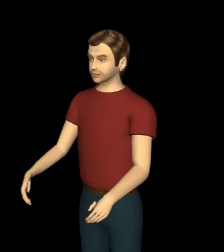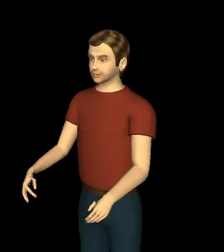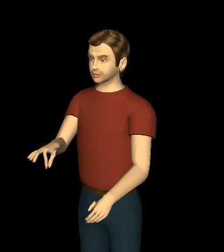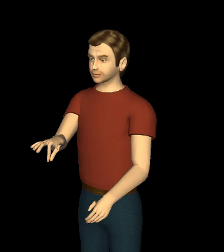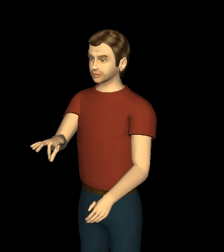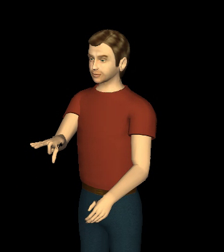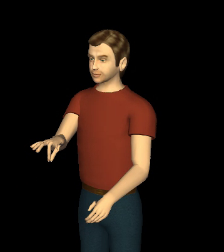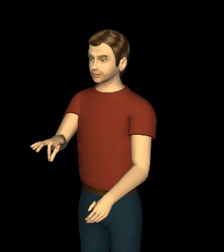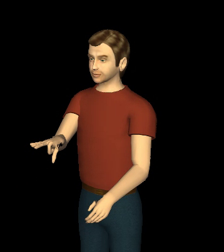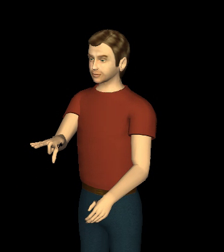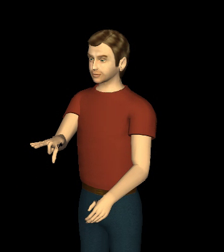ملح